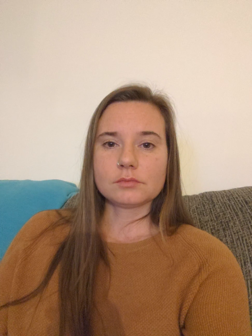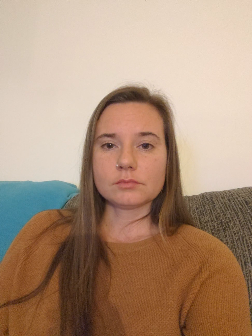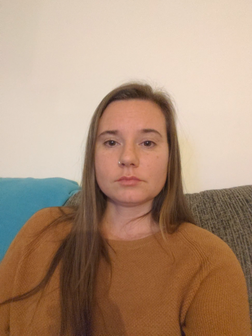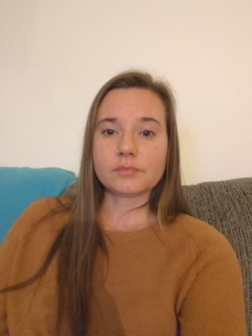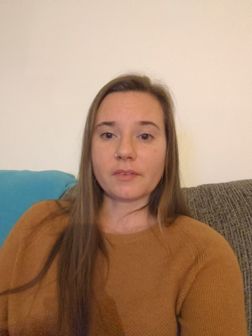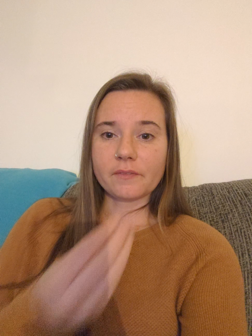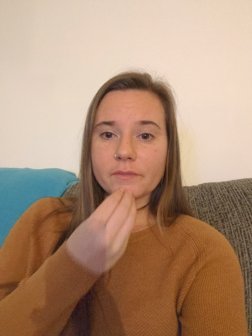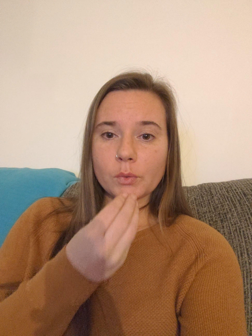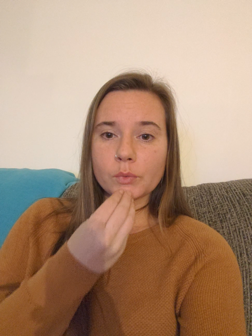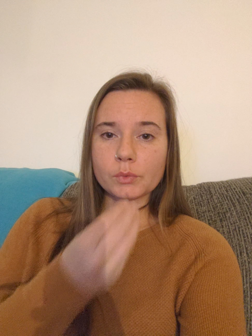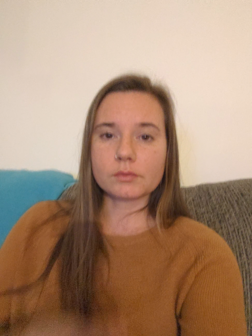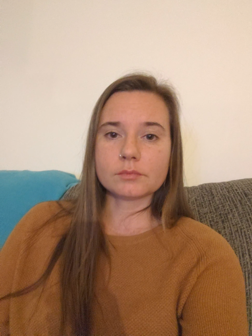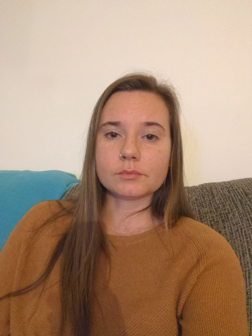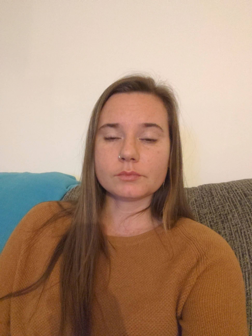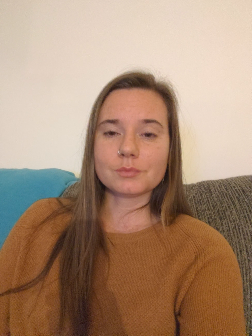food